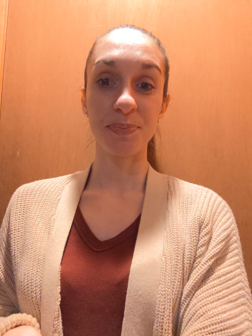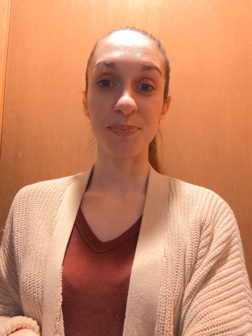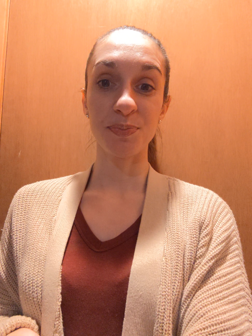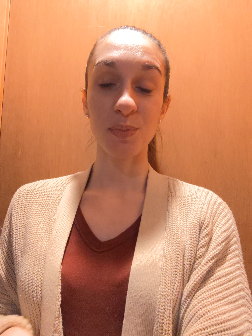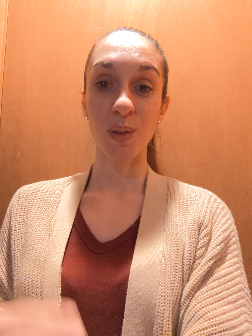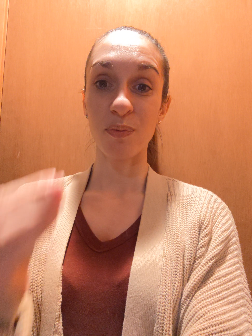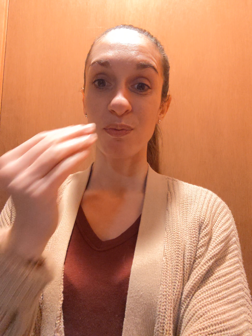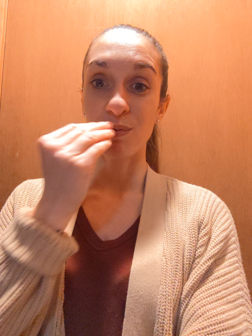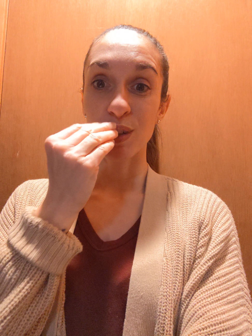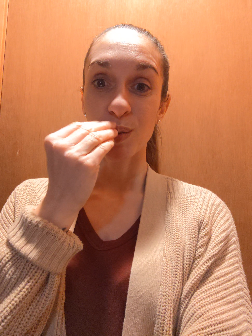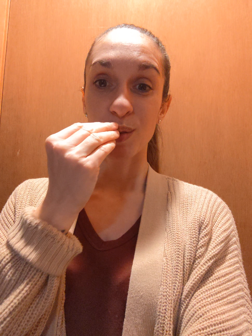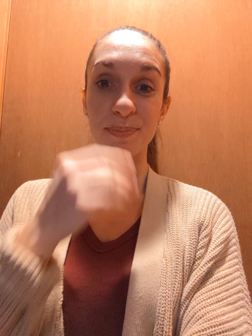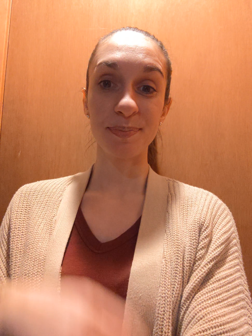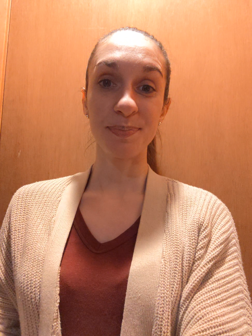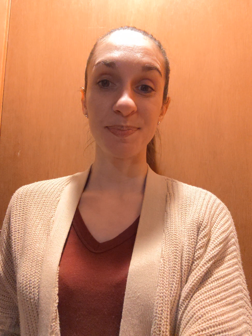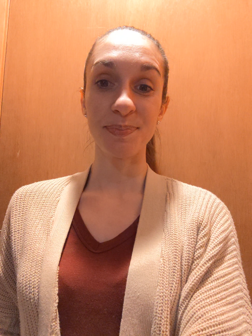food